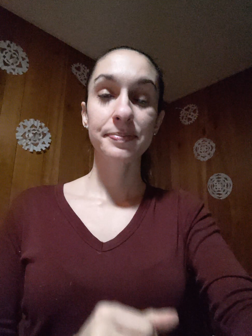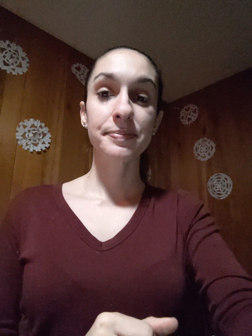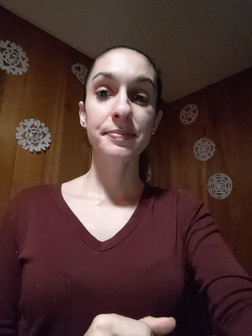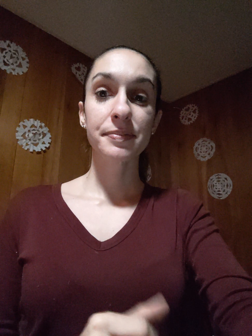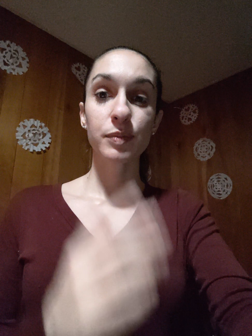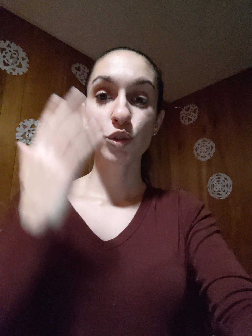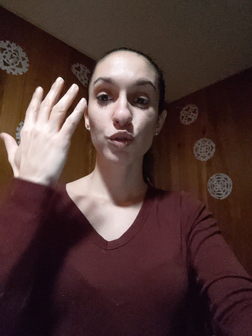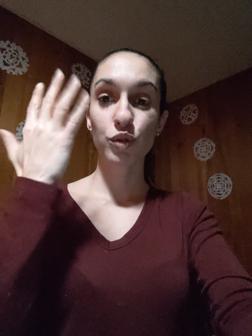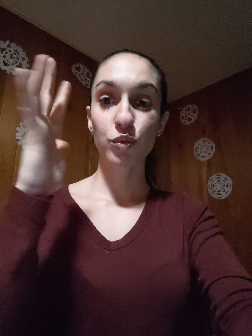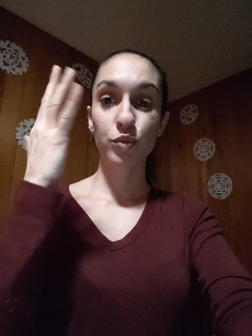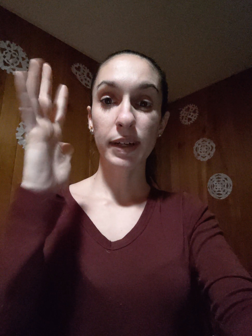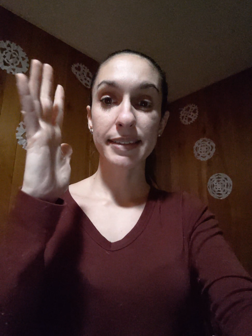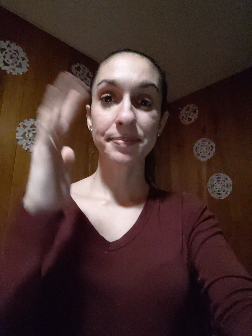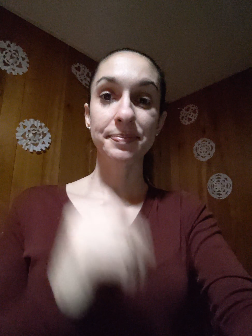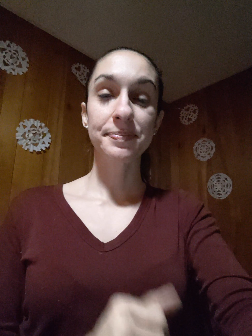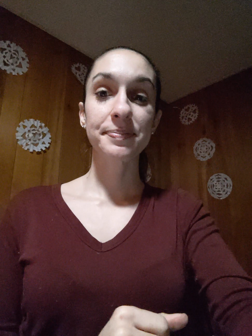tree